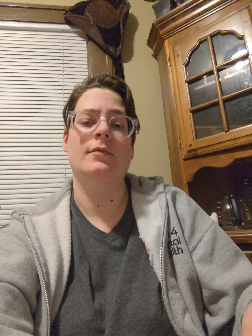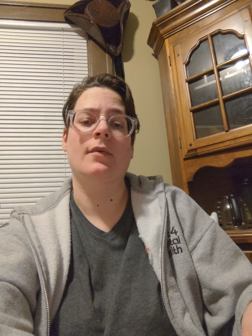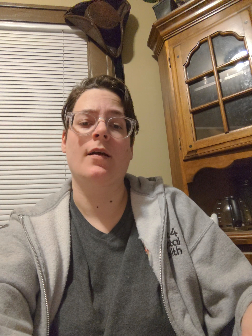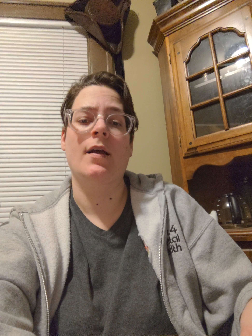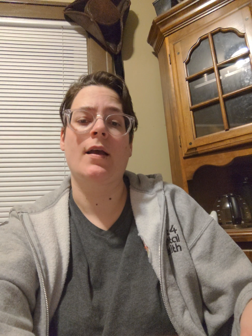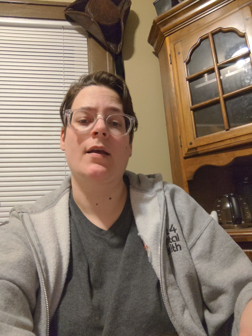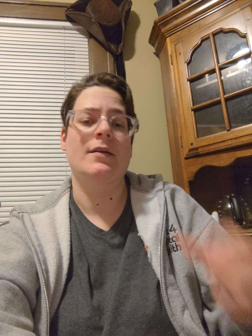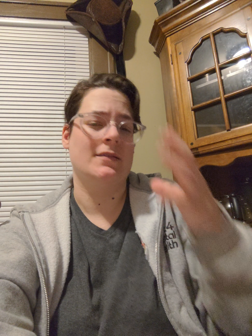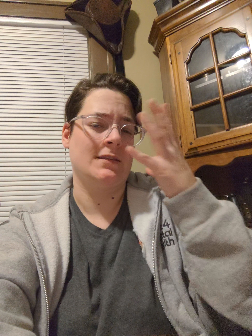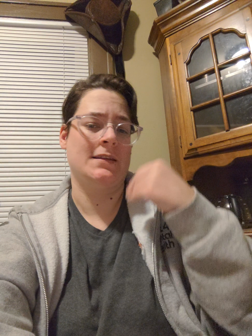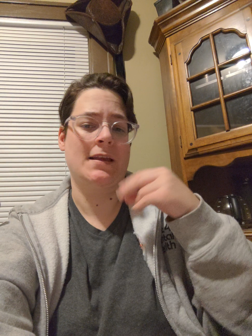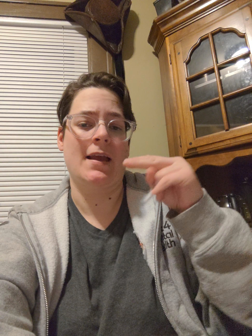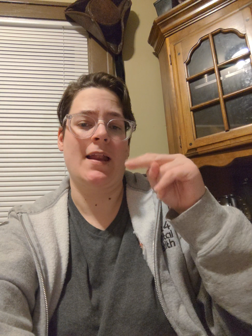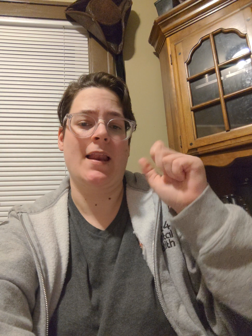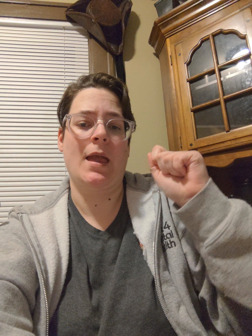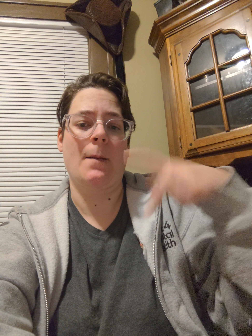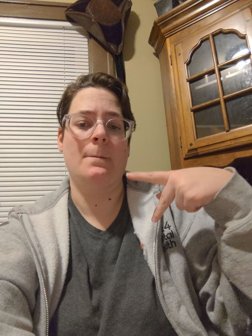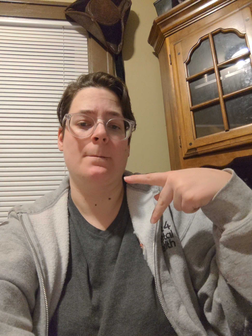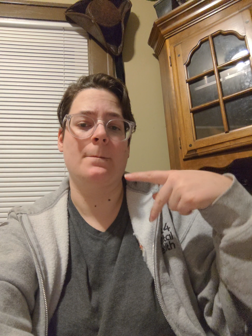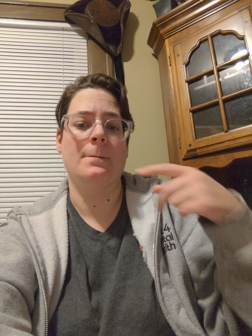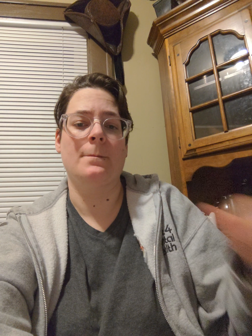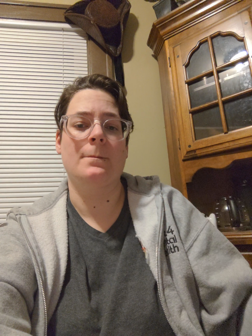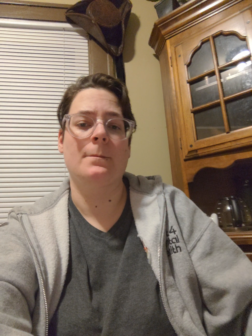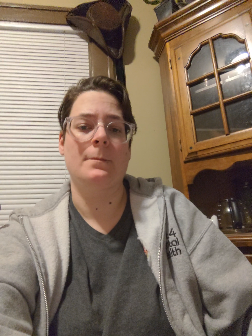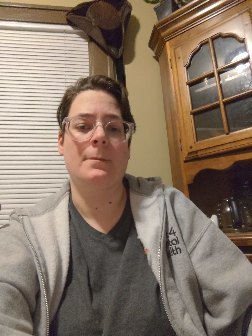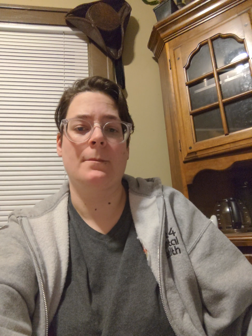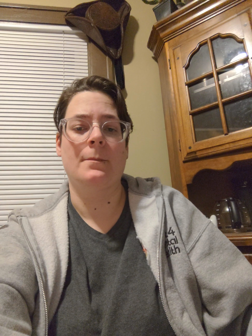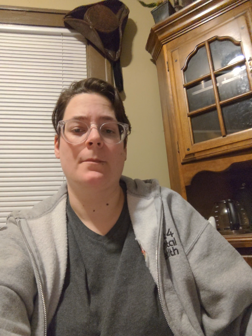nap